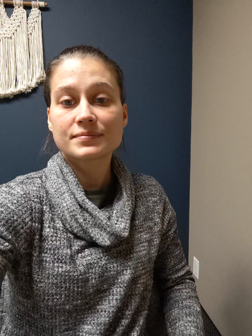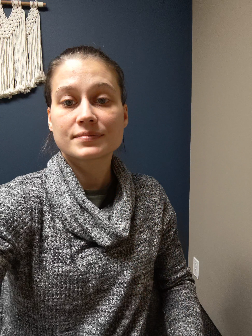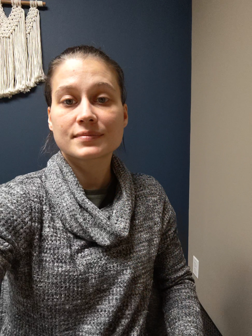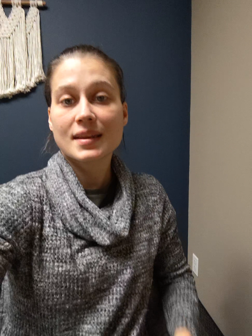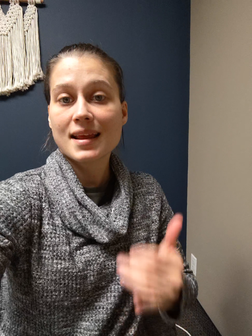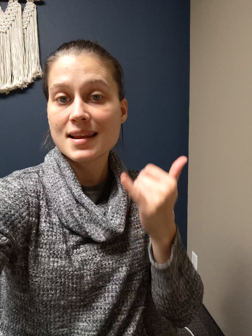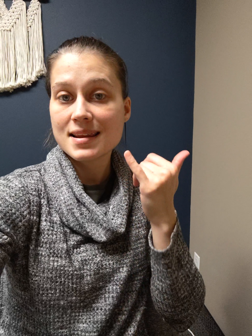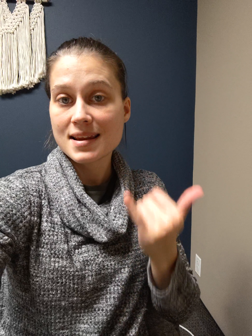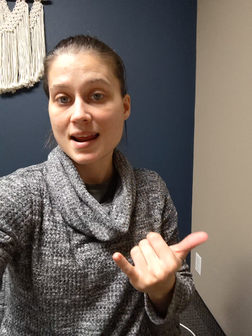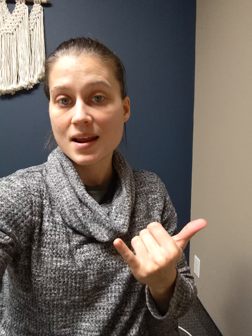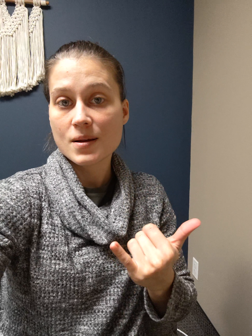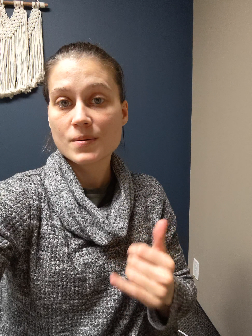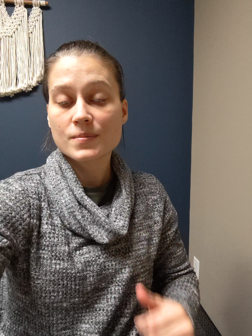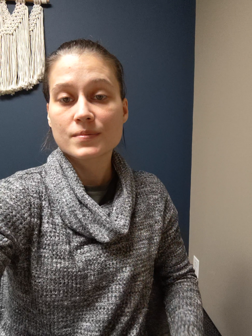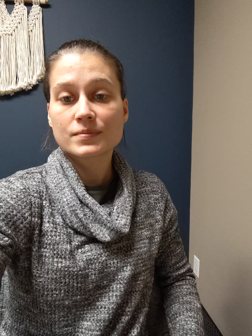now